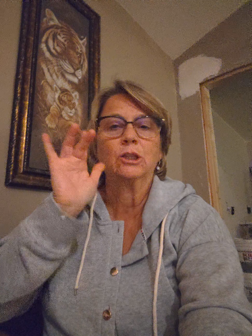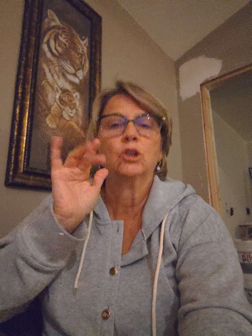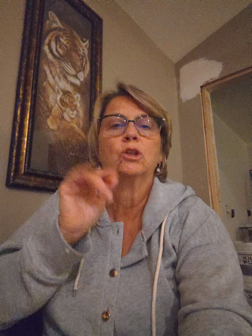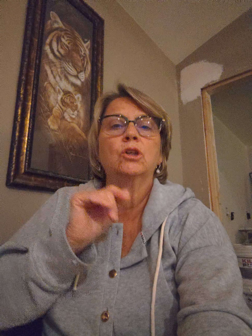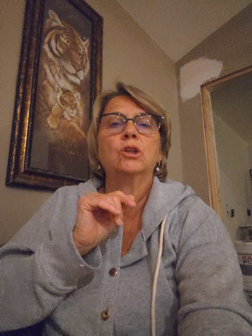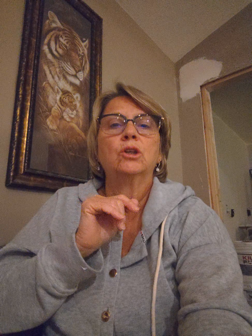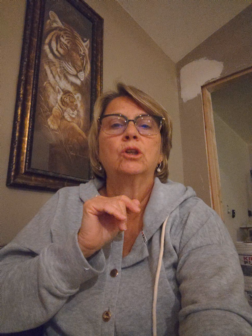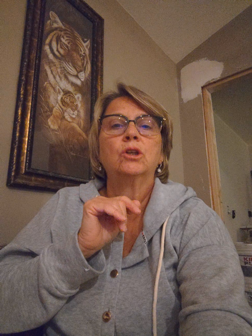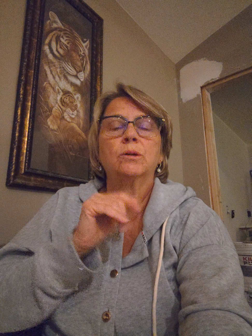touch